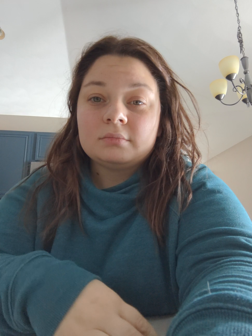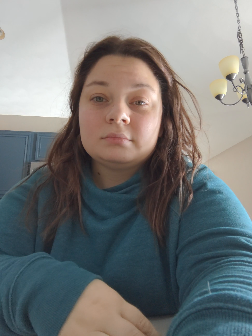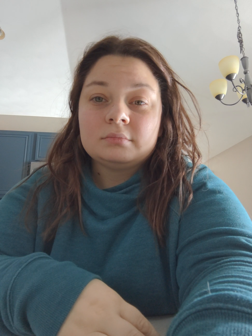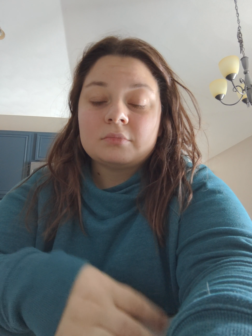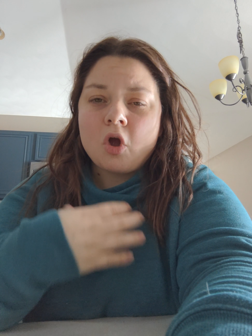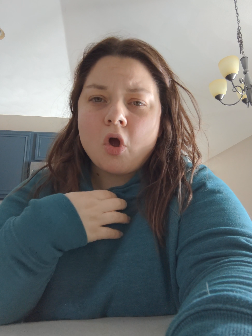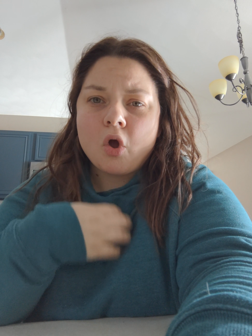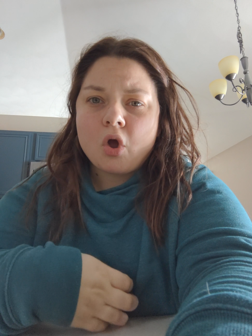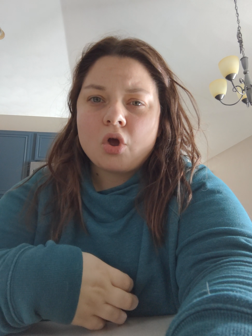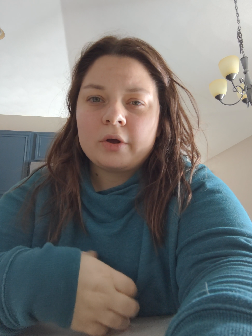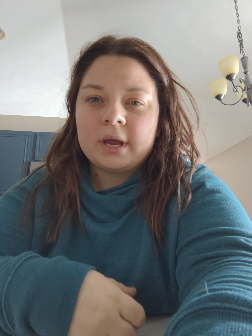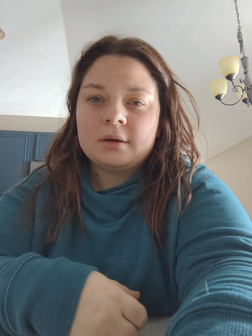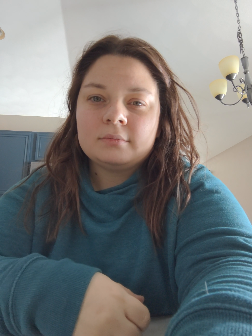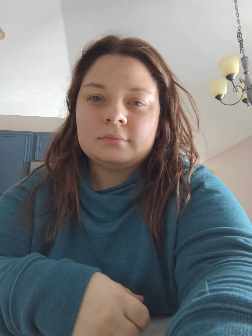hungry